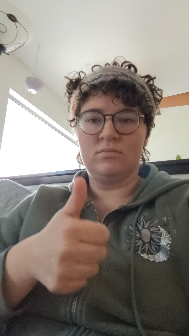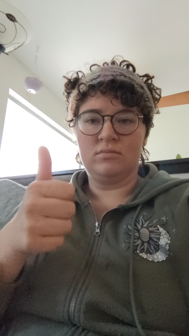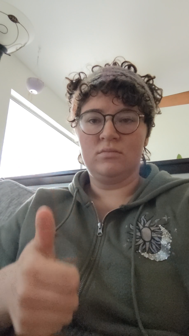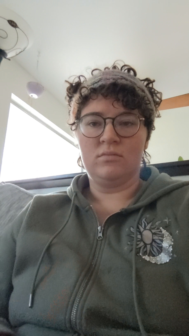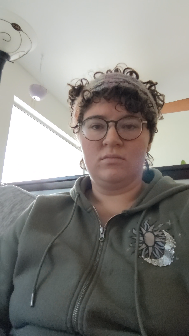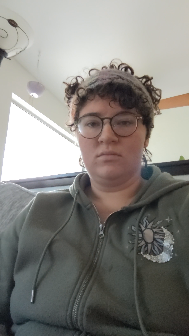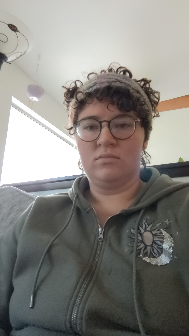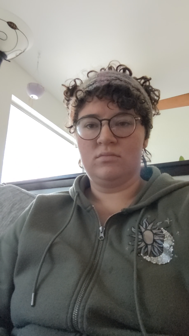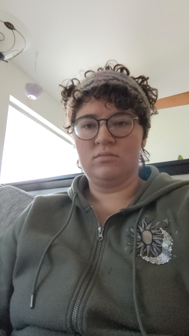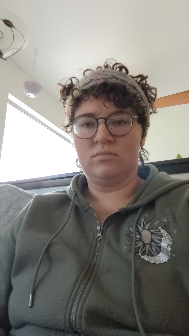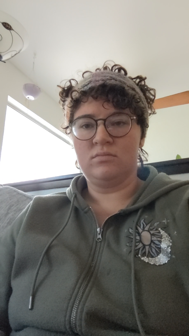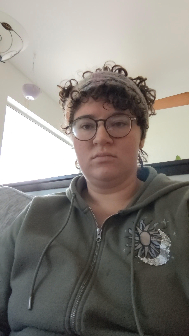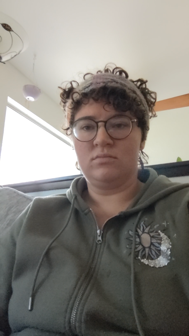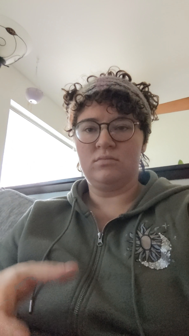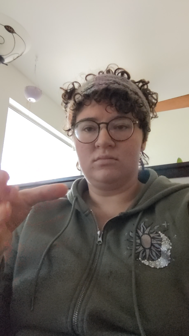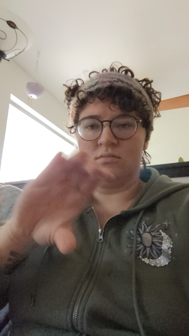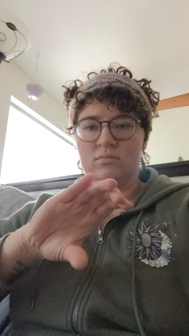dump